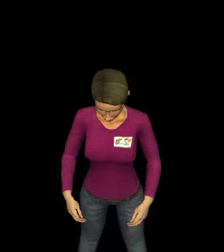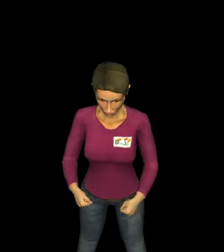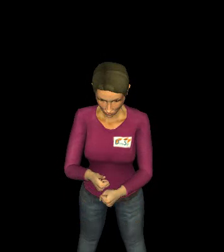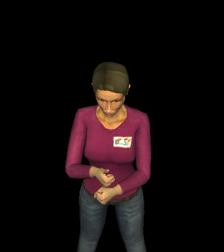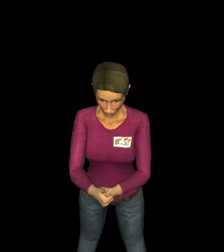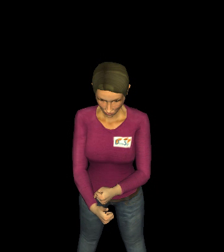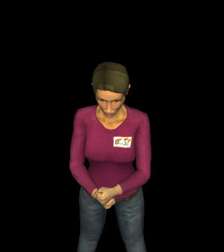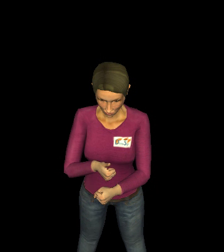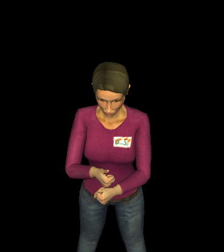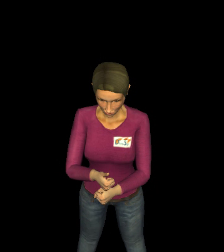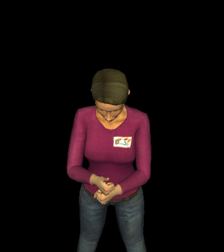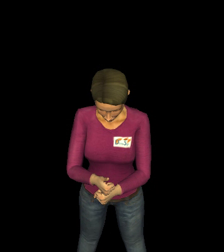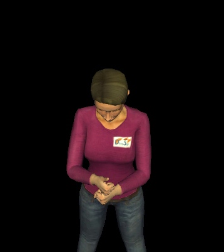يعني